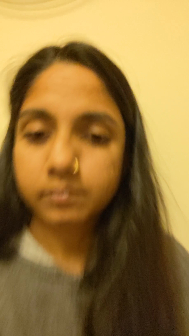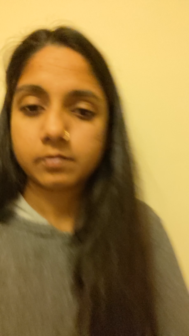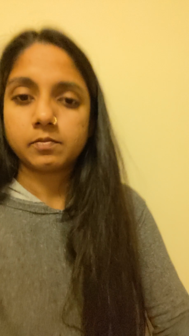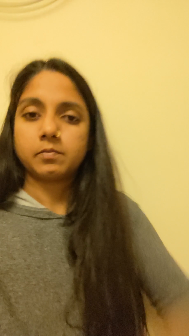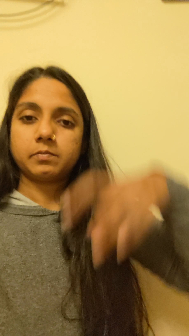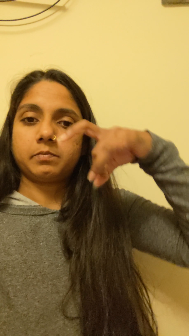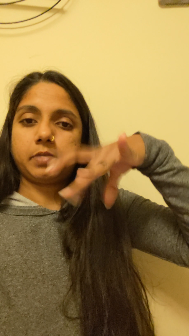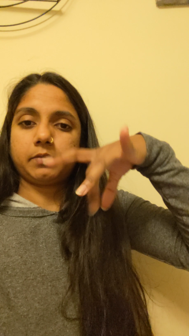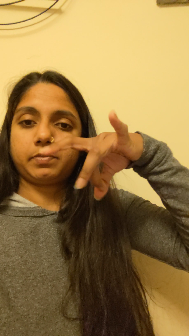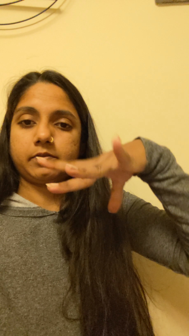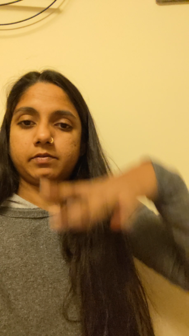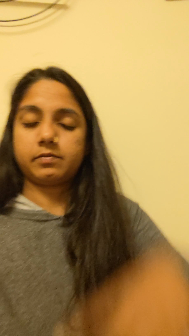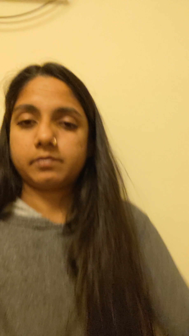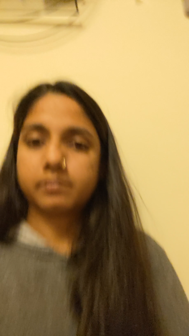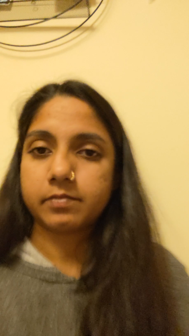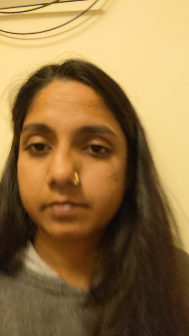pumpkin